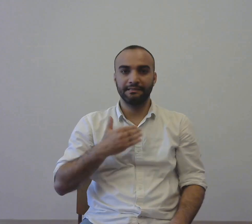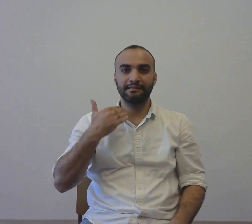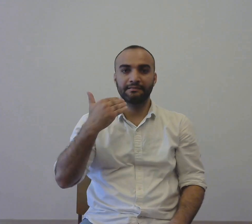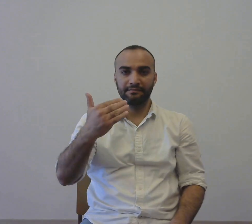siz